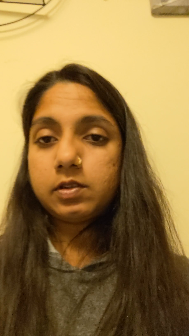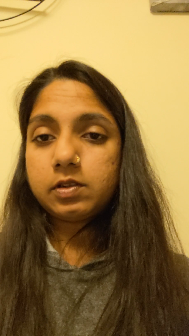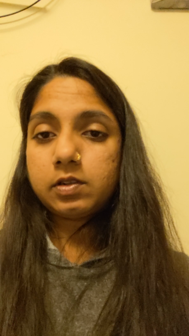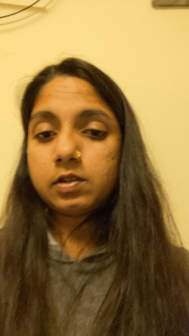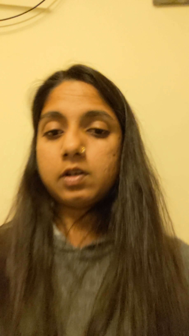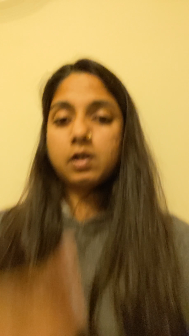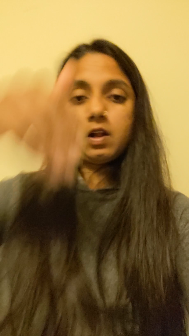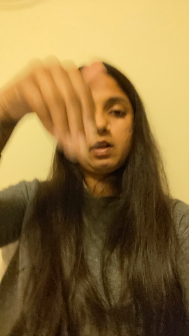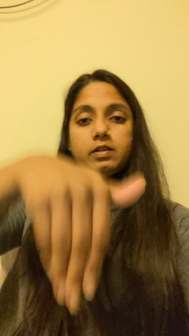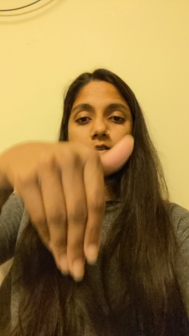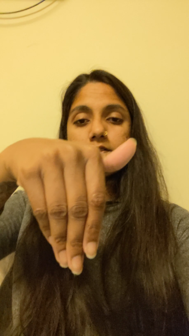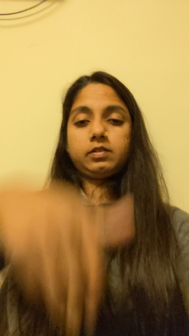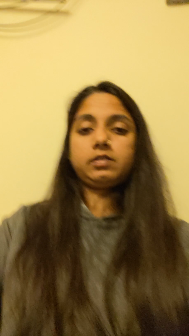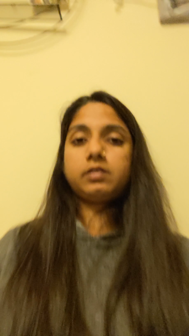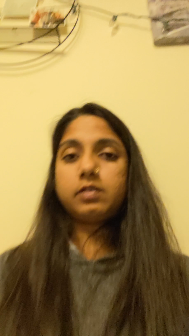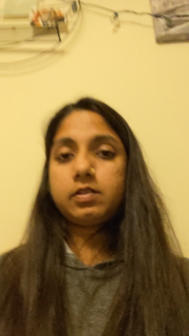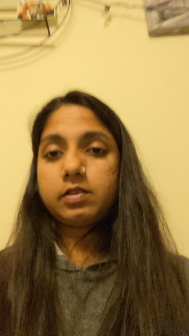night night